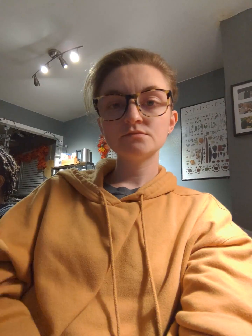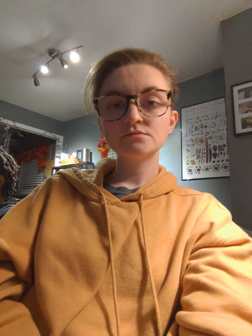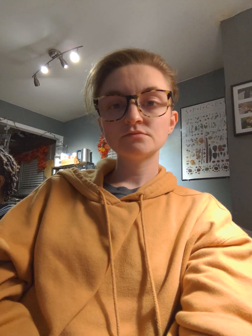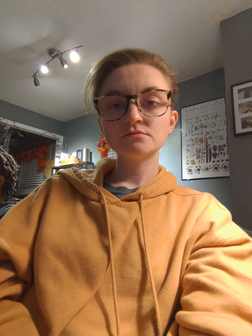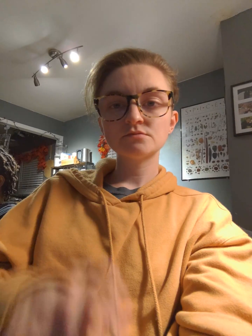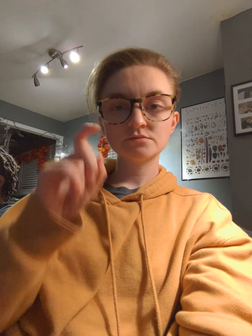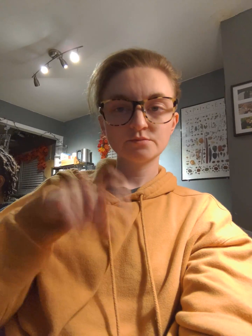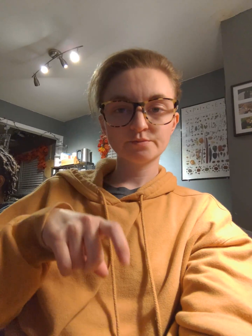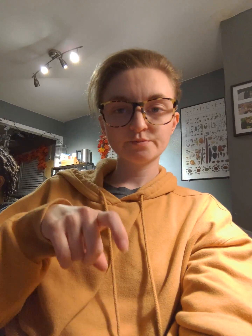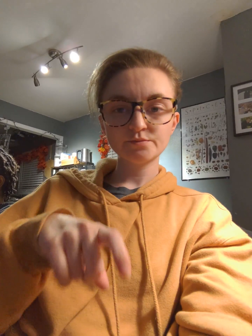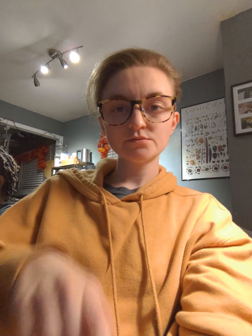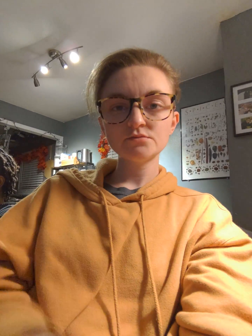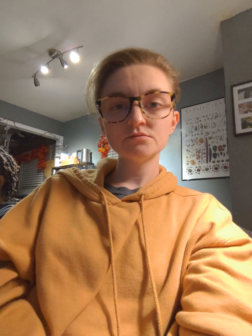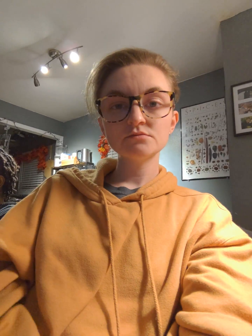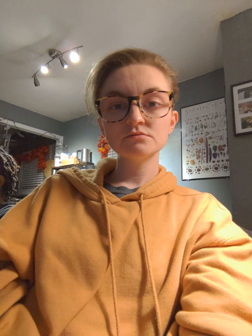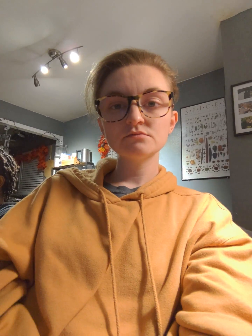must